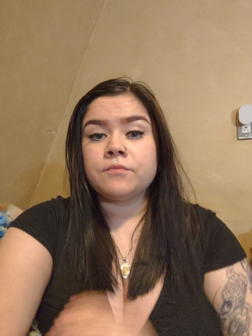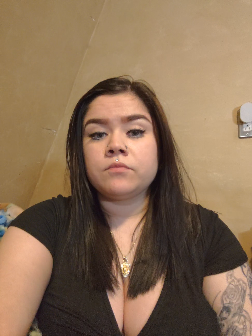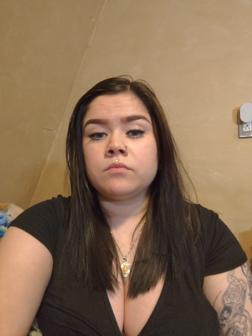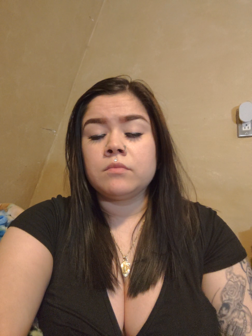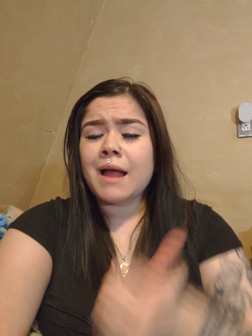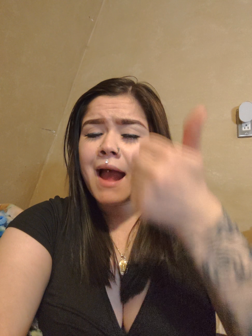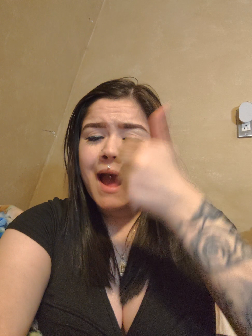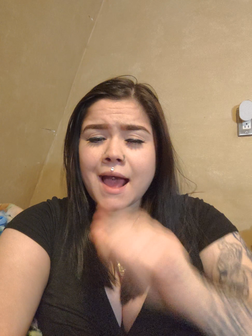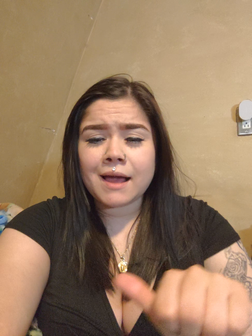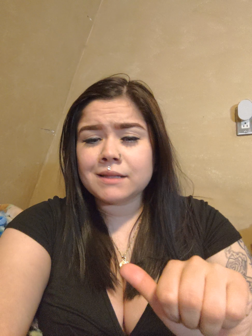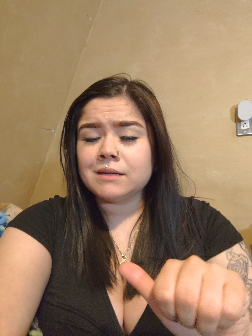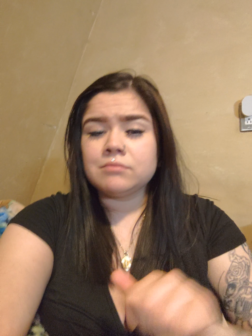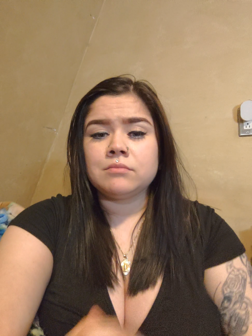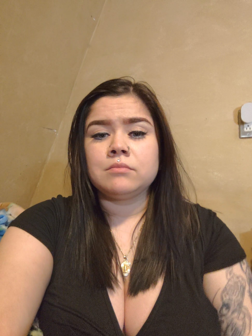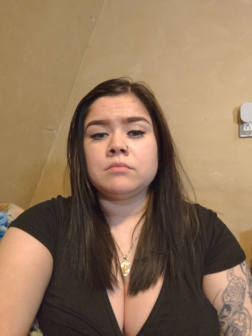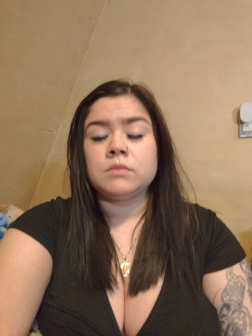any